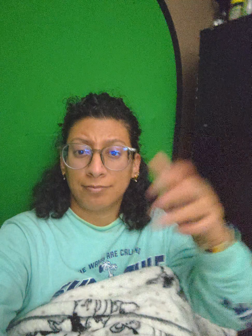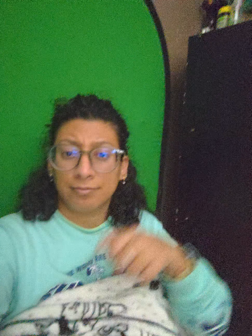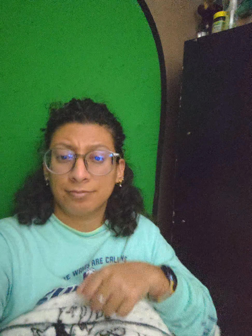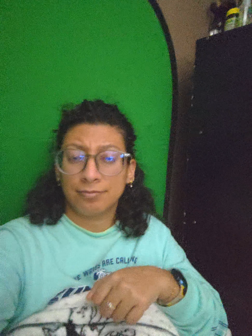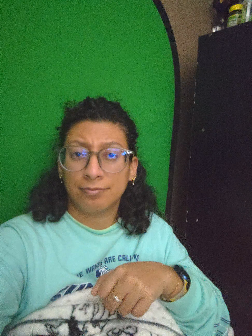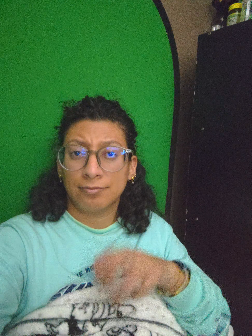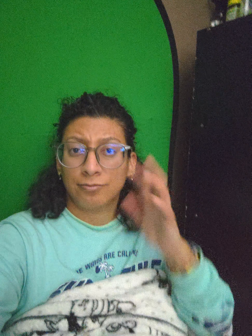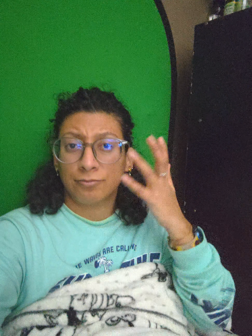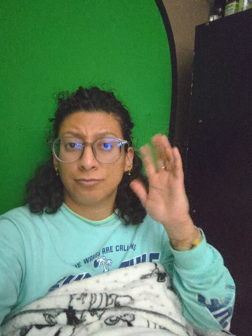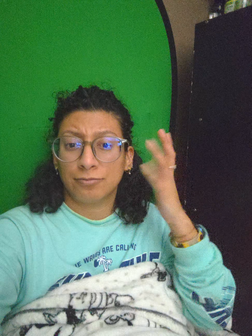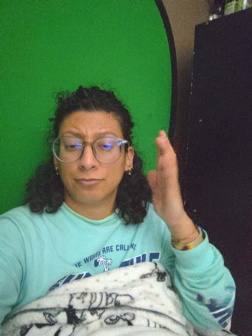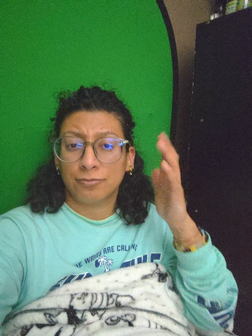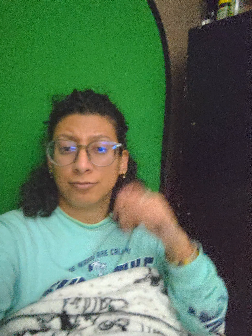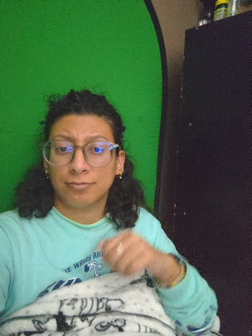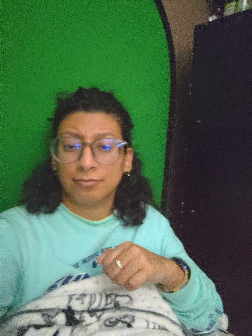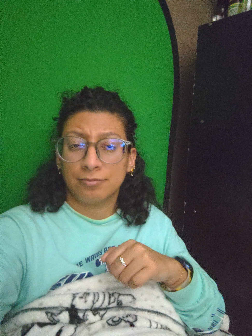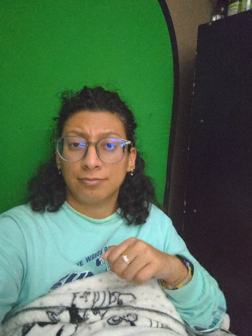tree